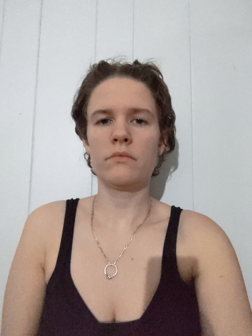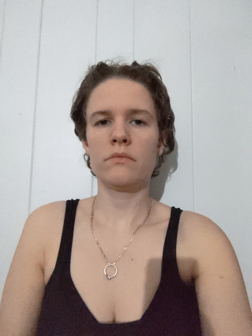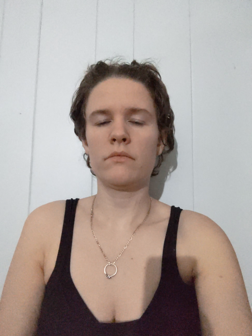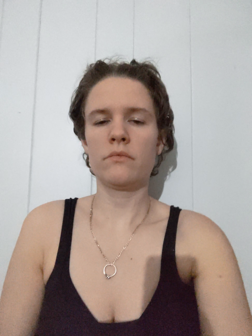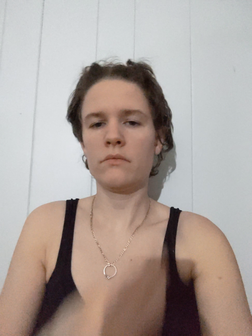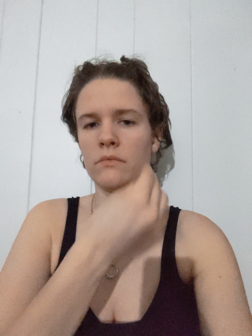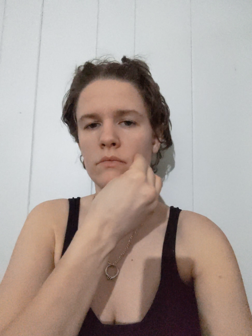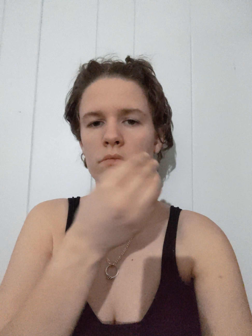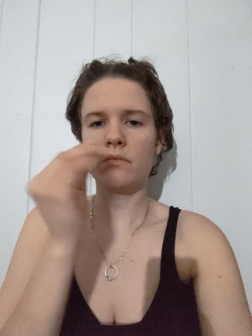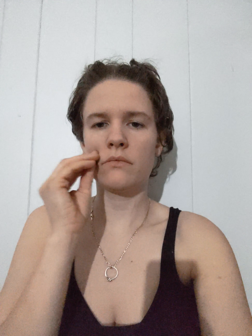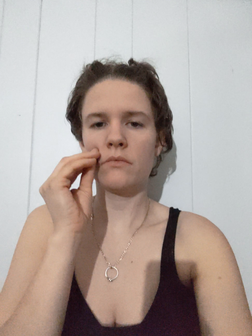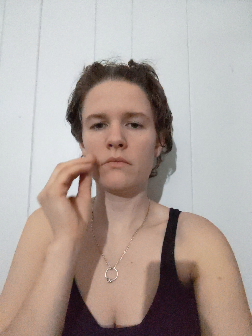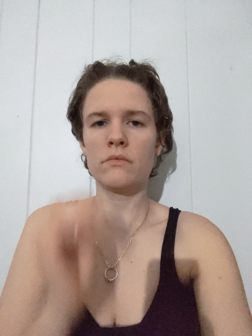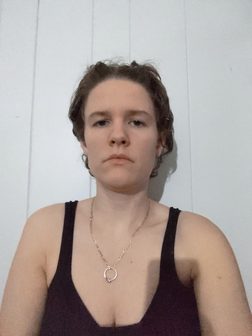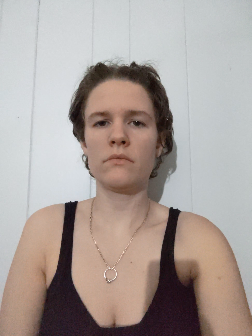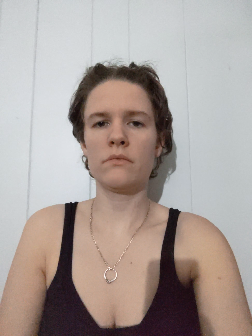flower